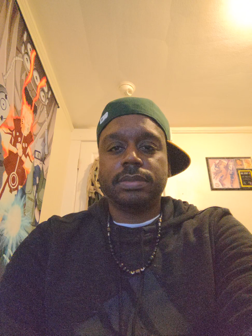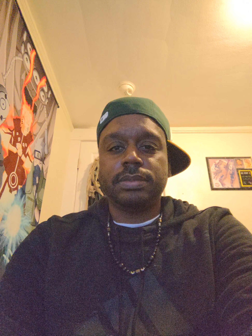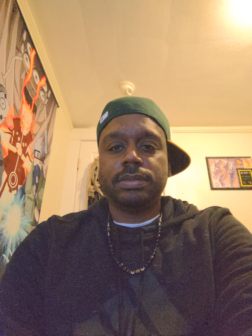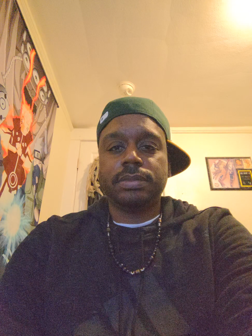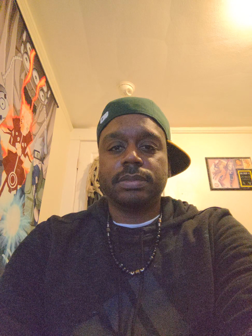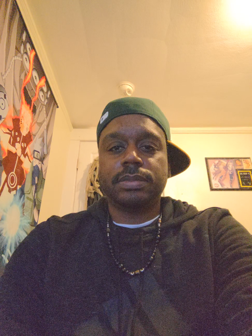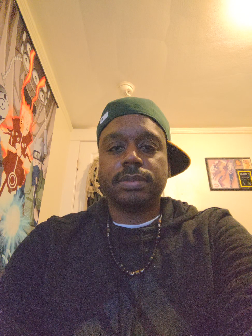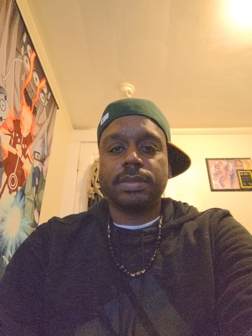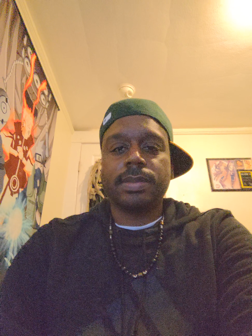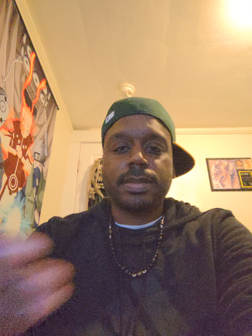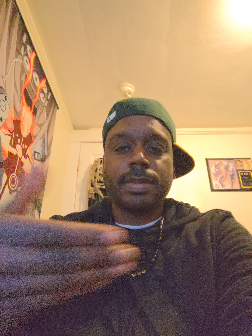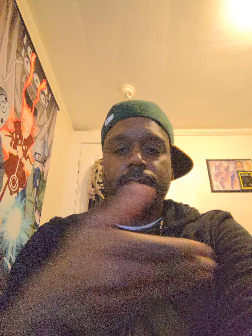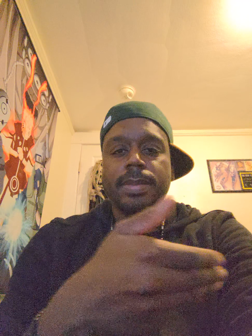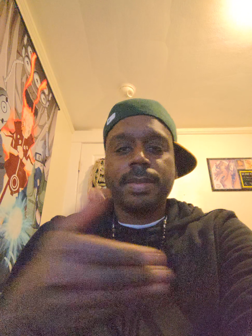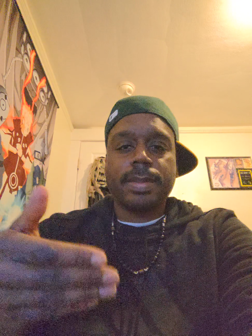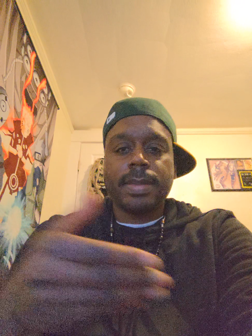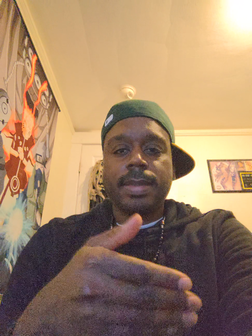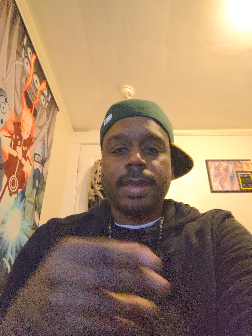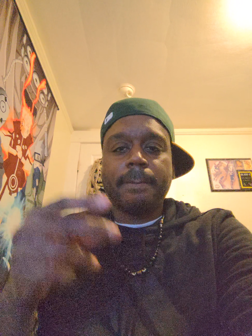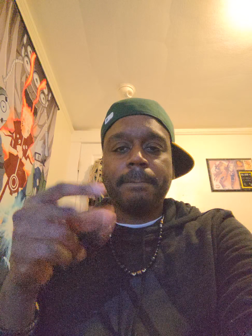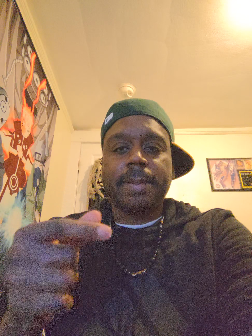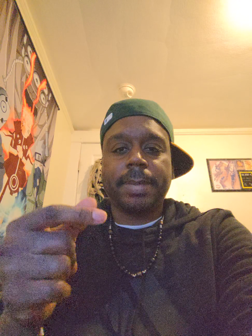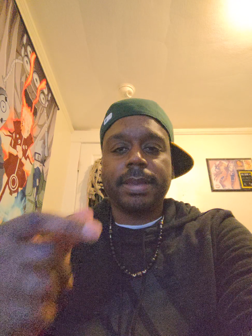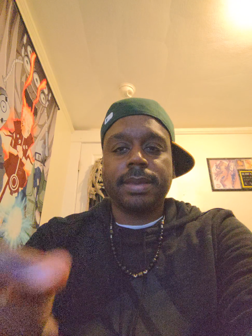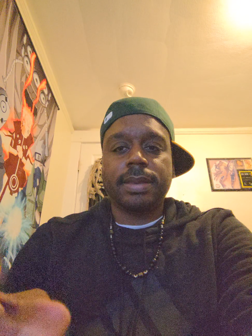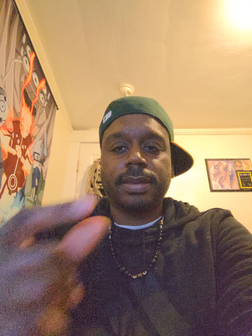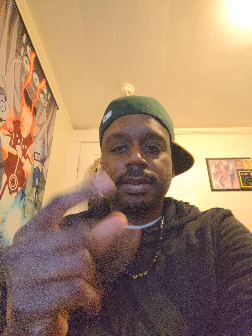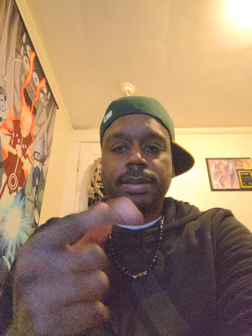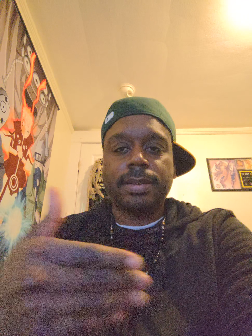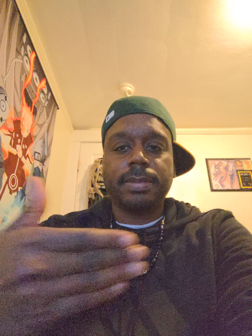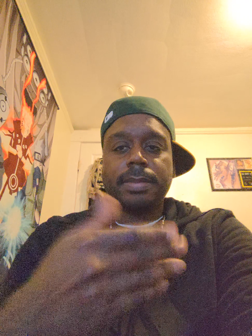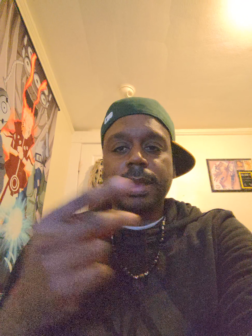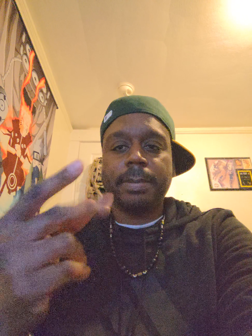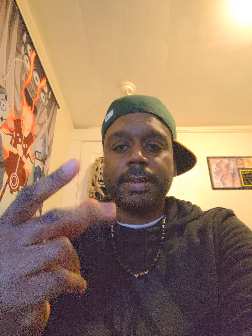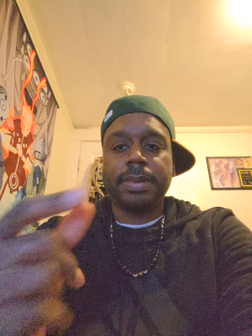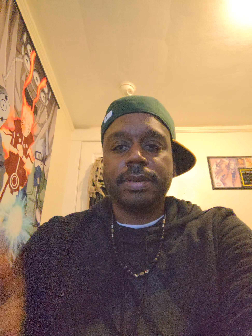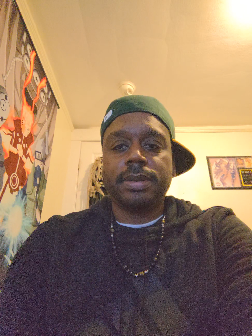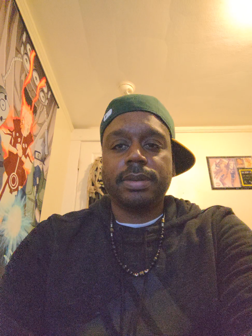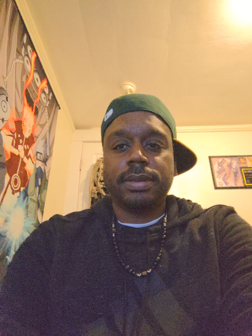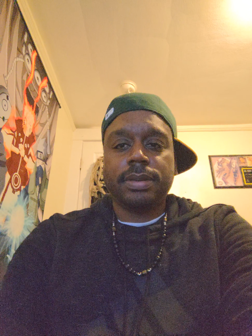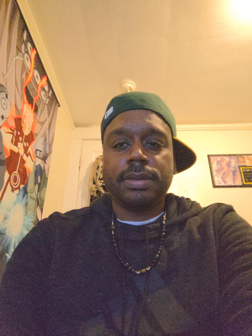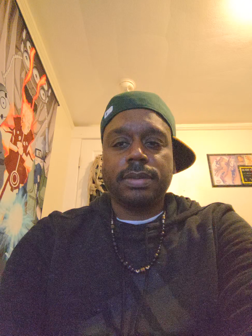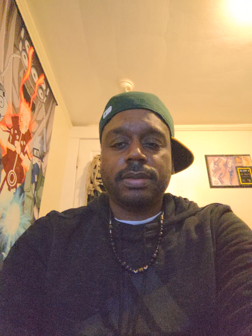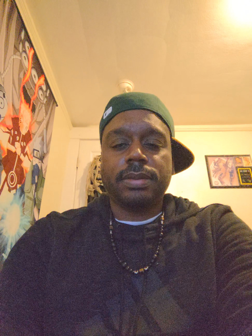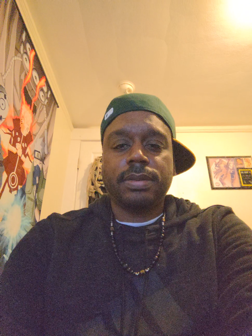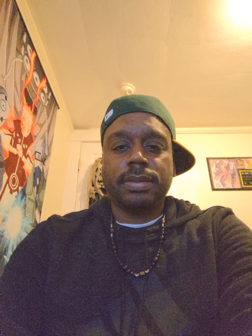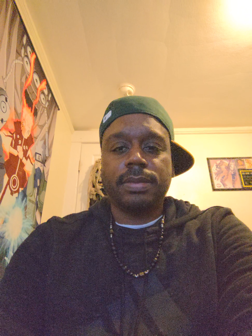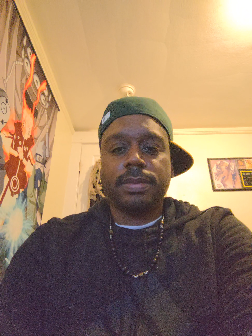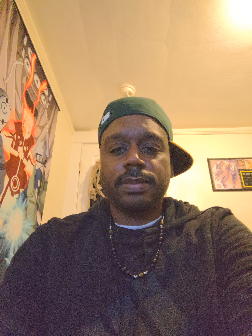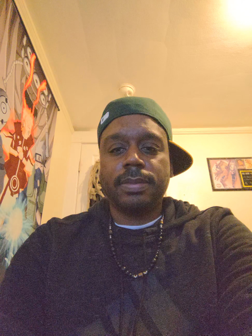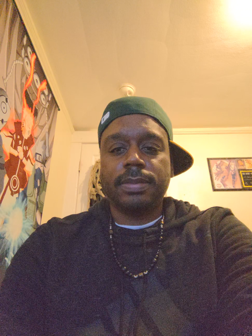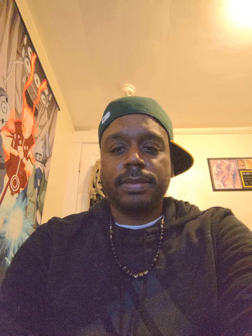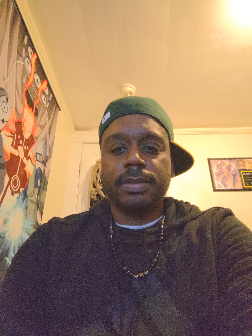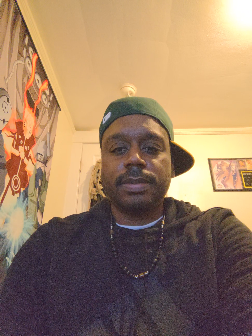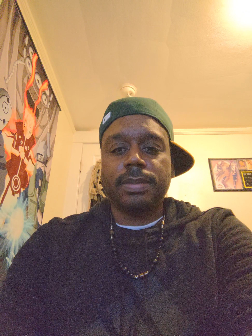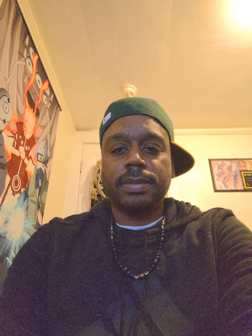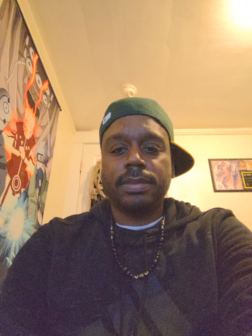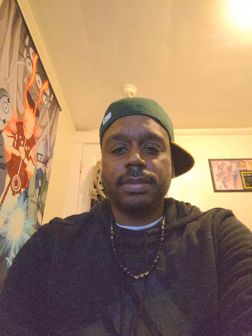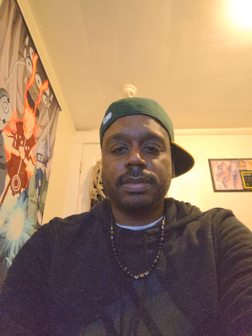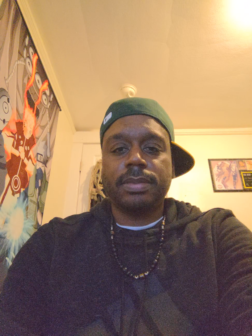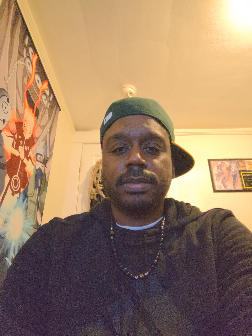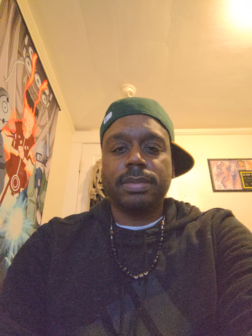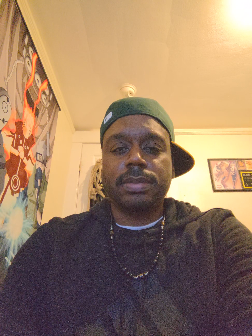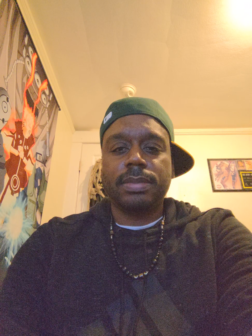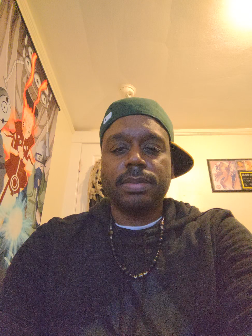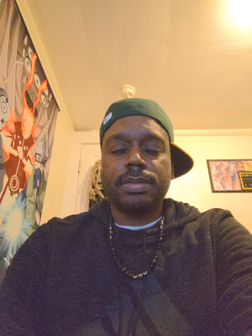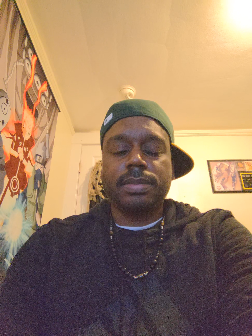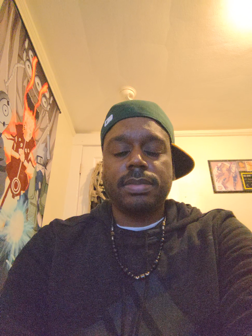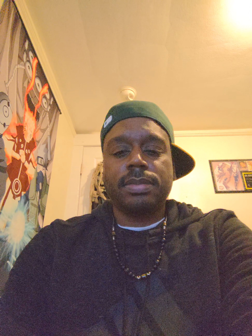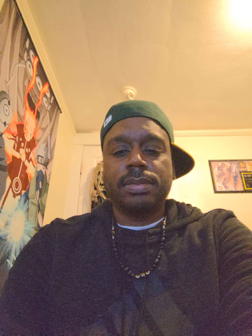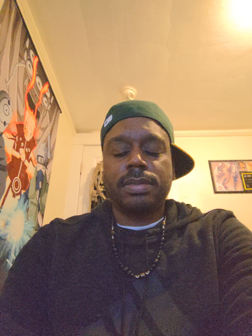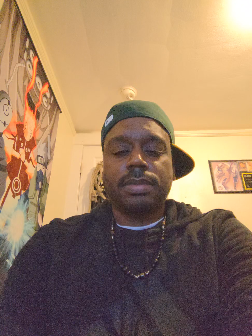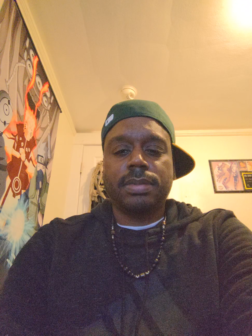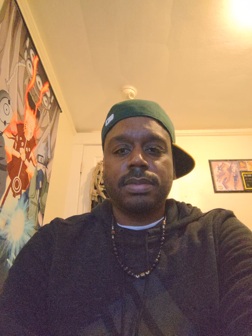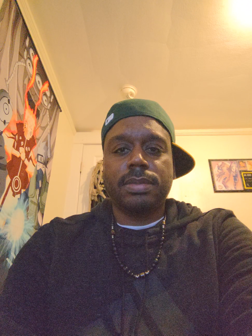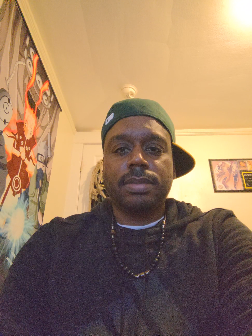puppy